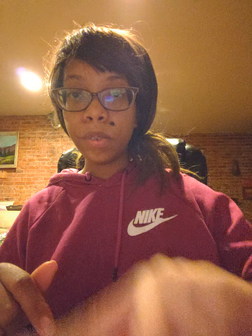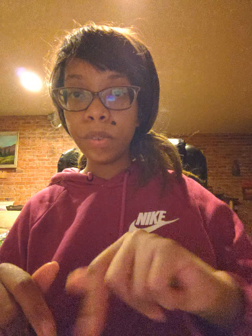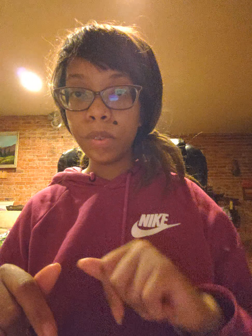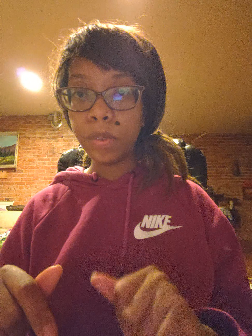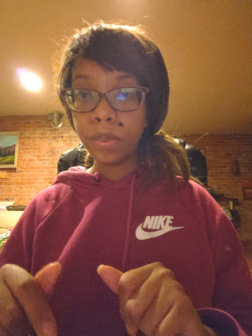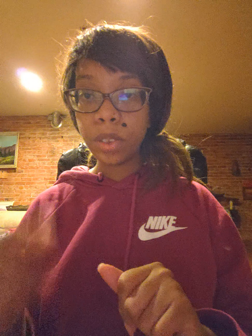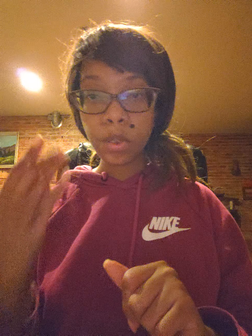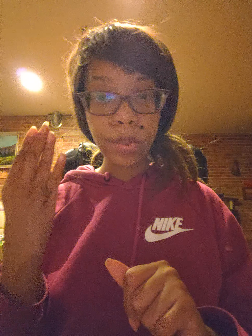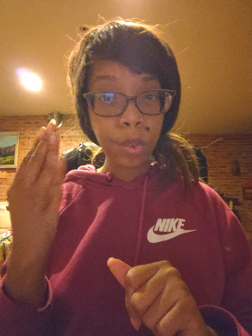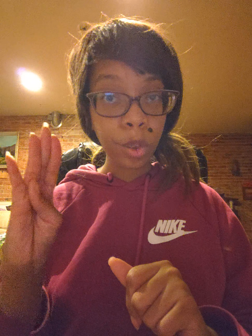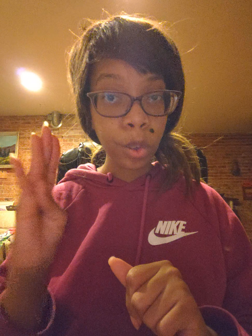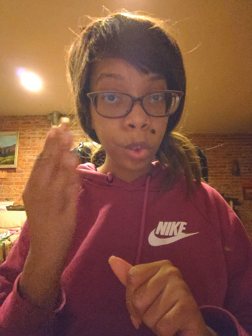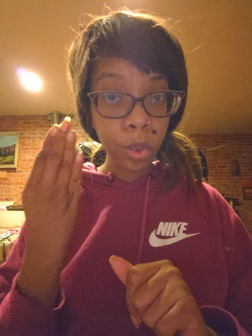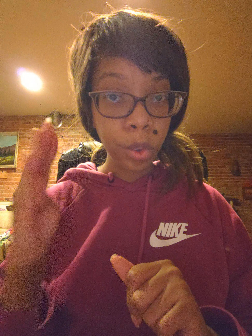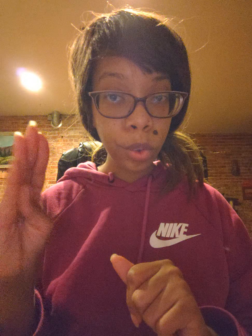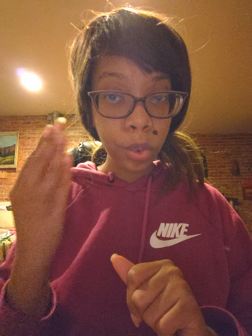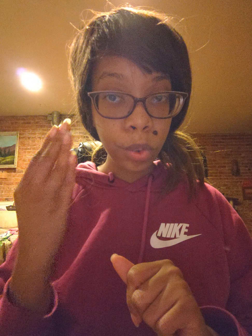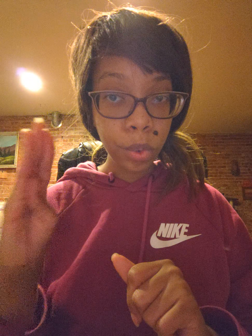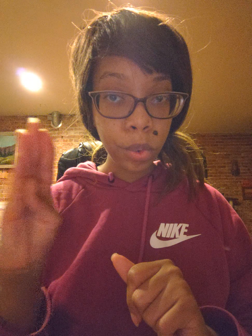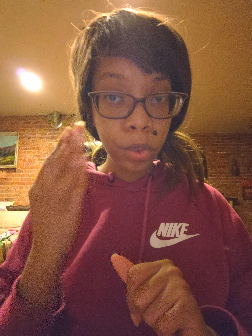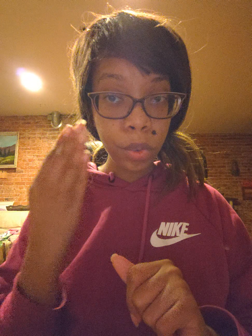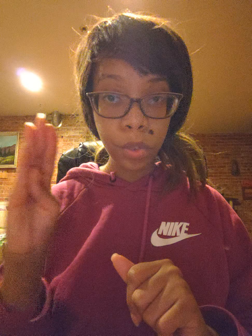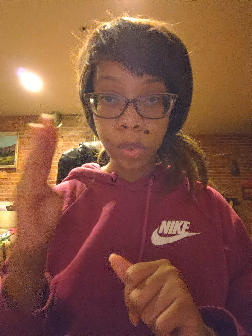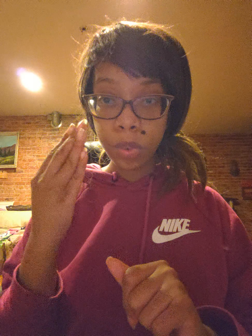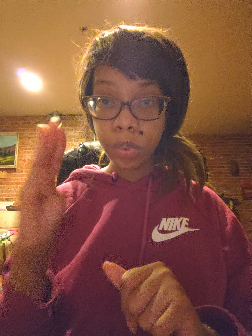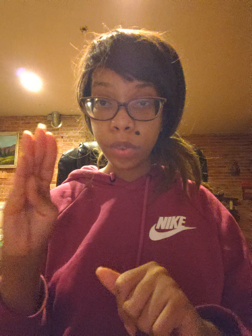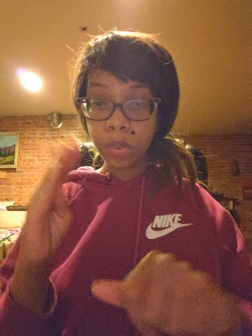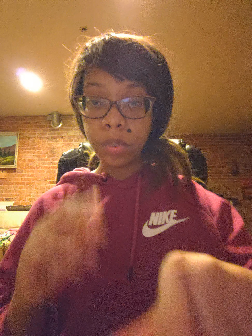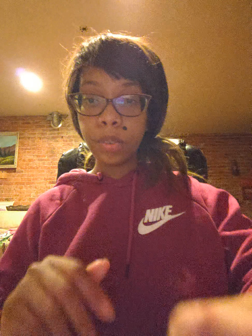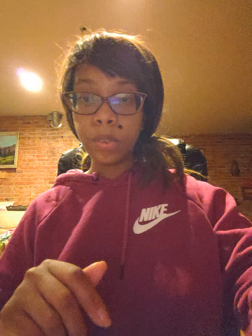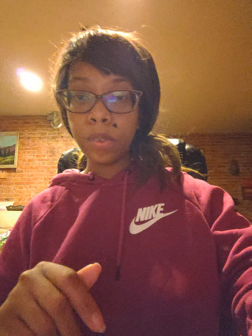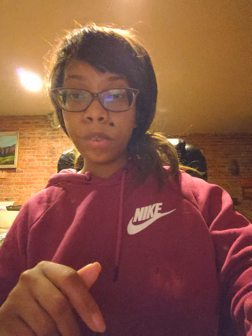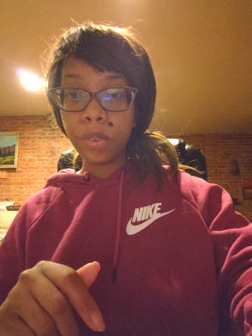blue